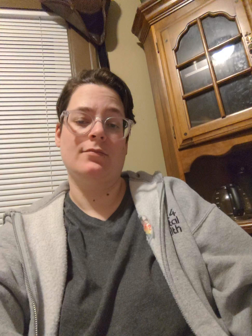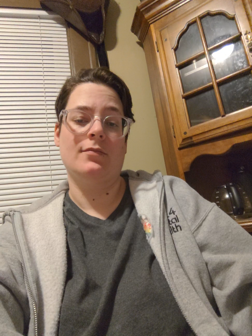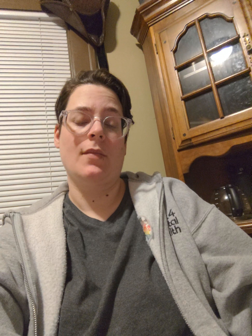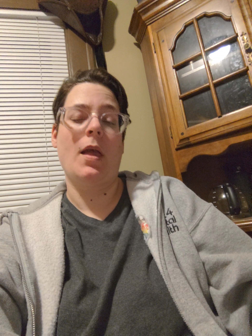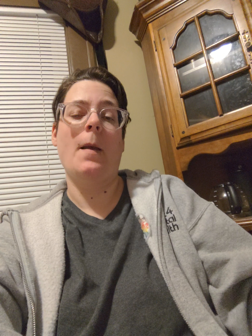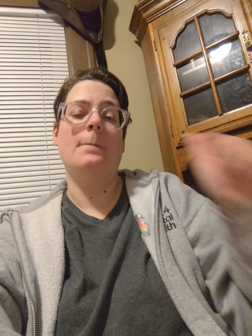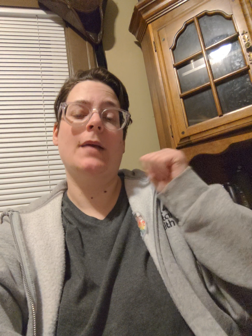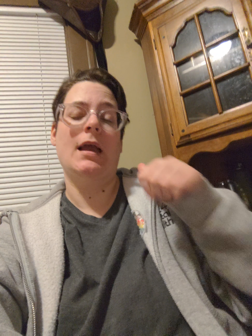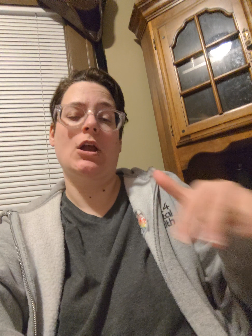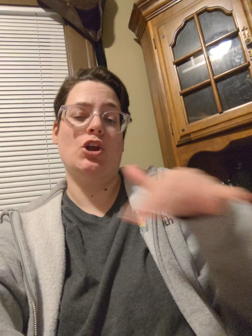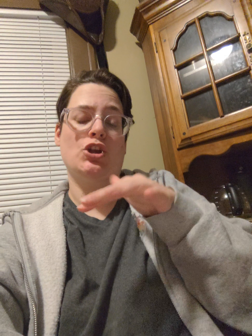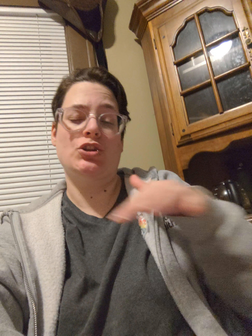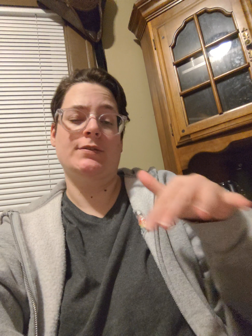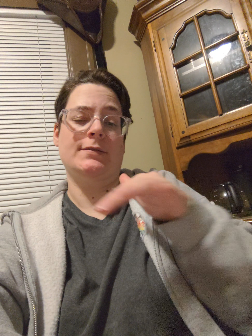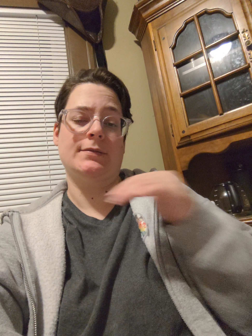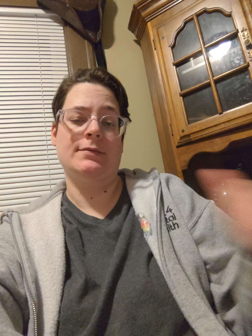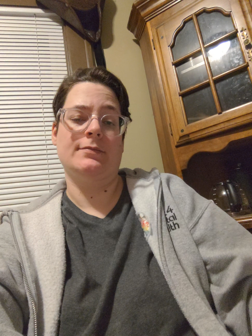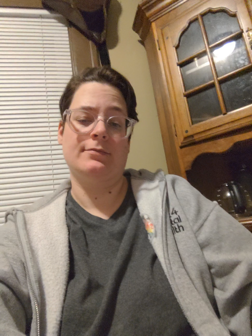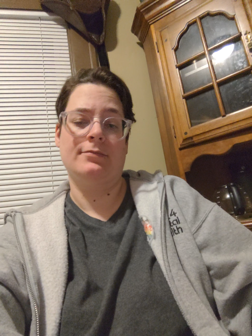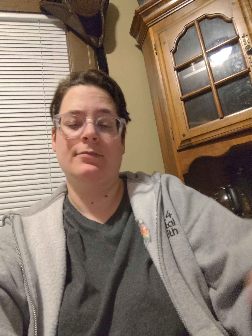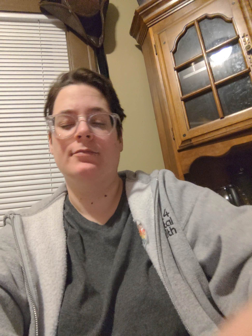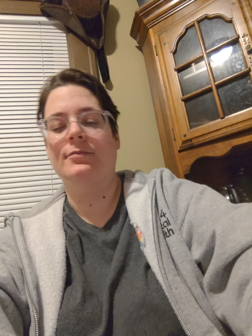backyard